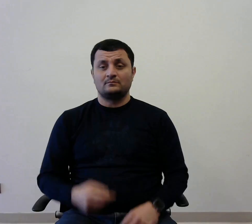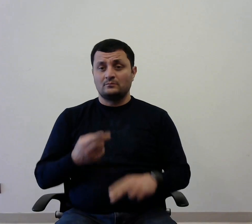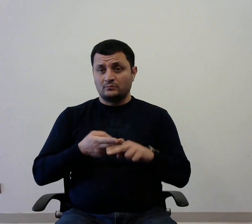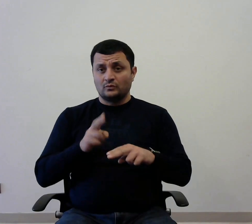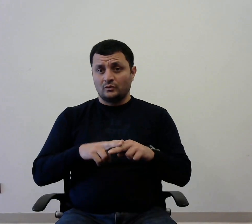bu